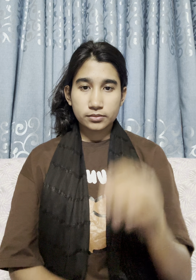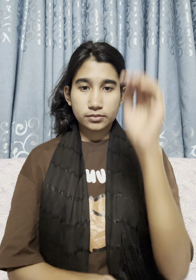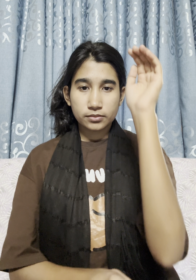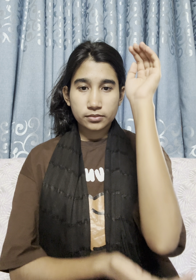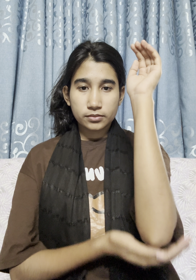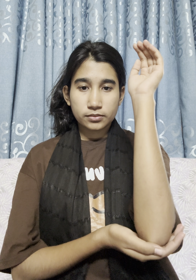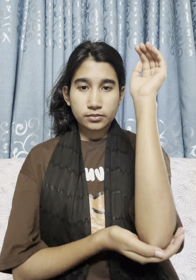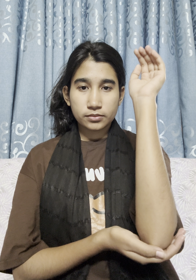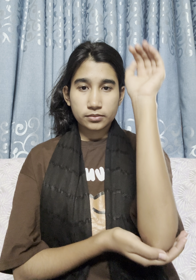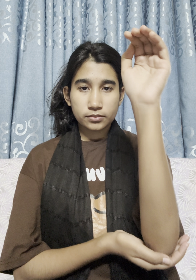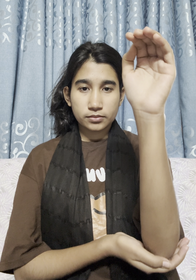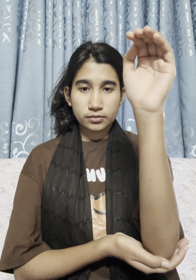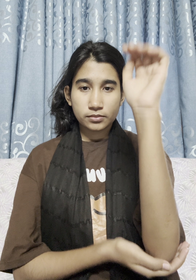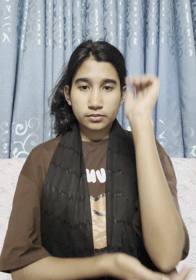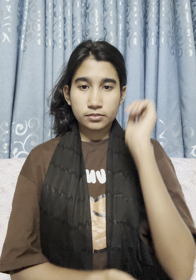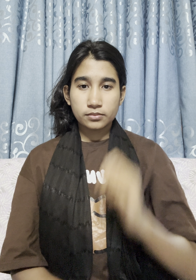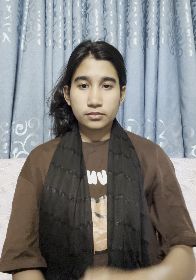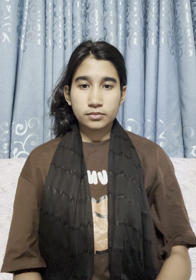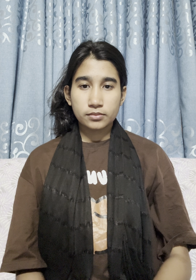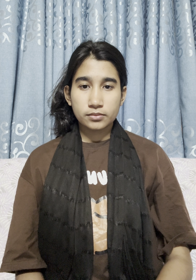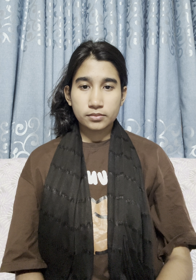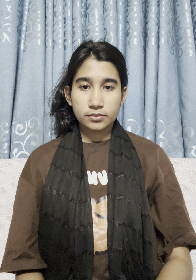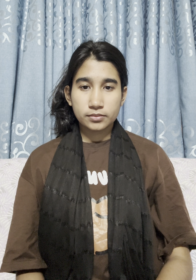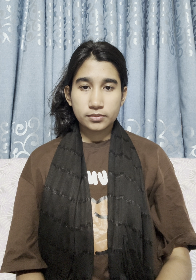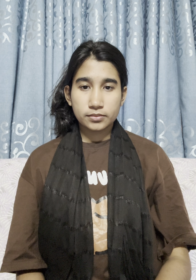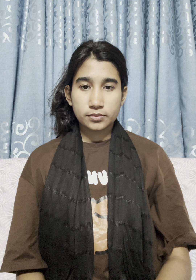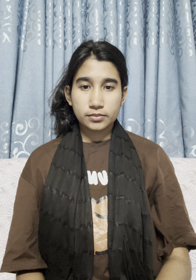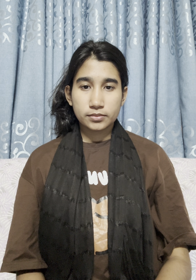সাপ